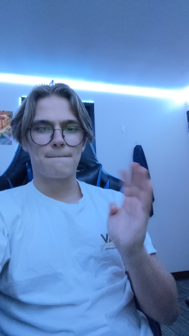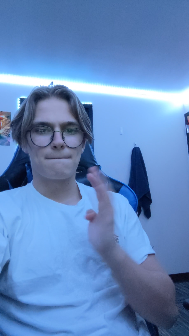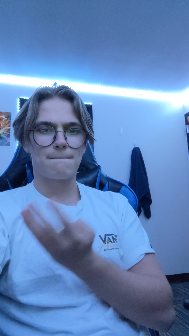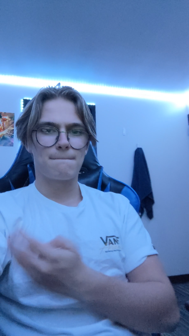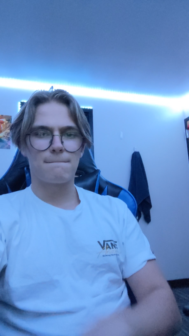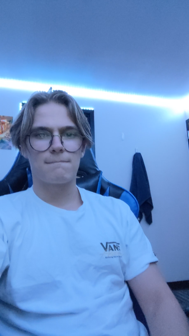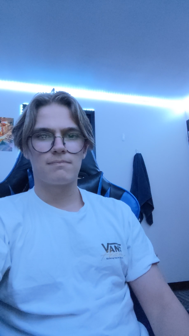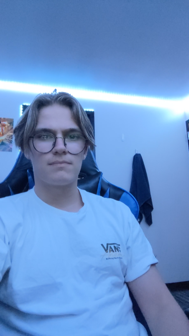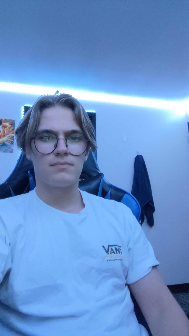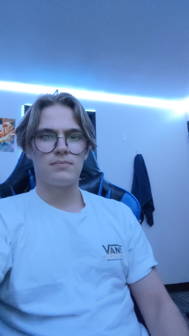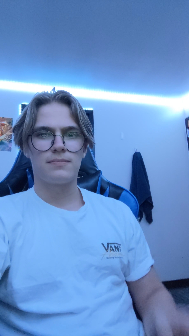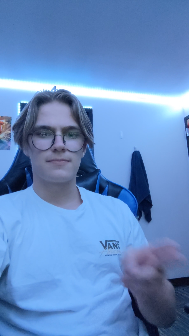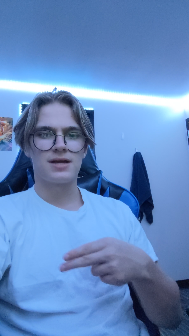belt